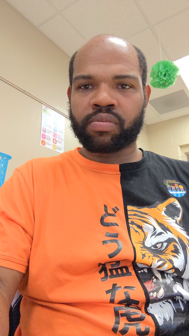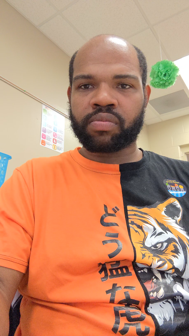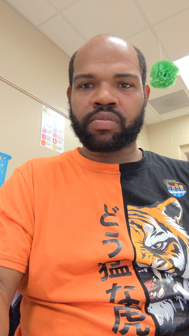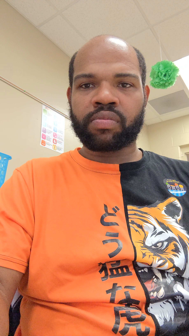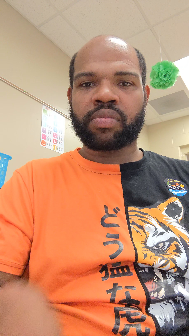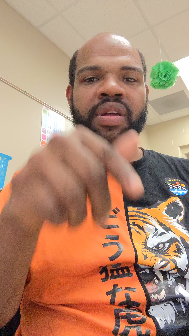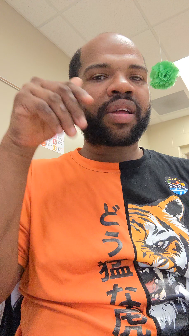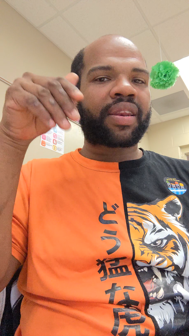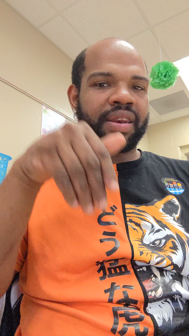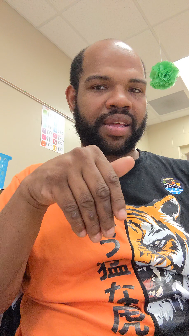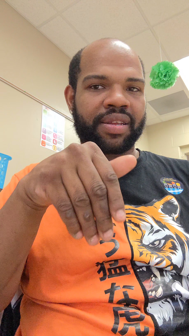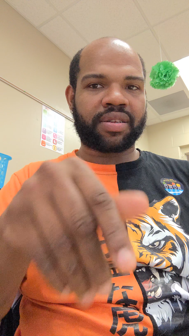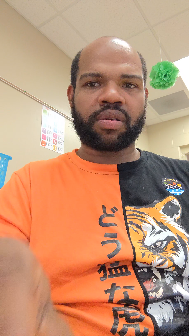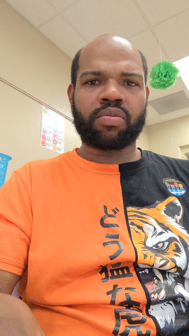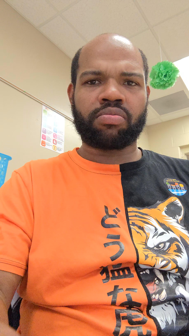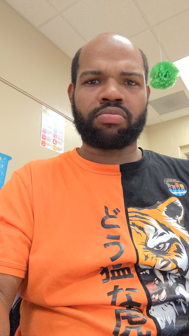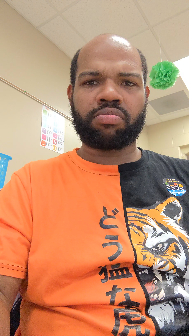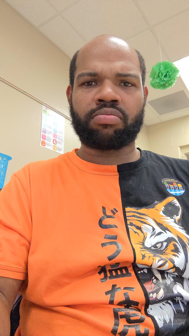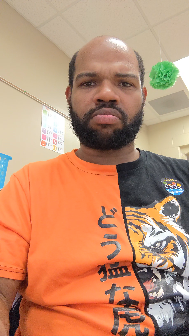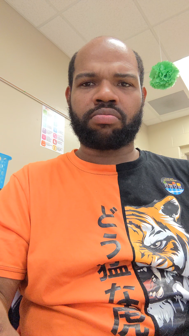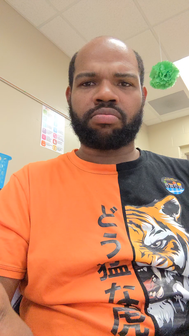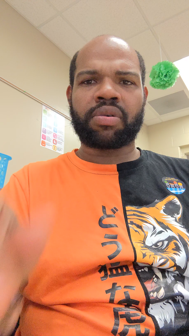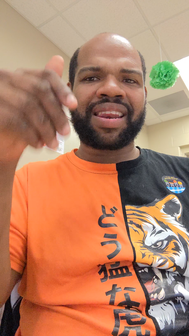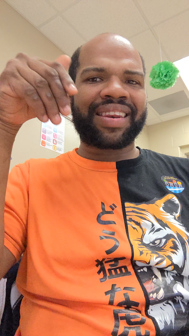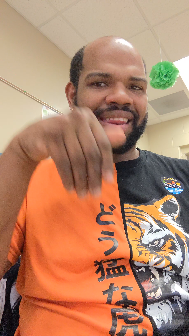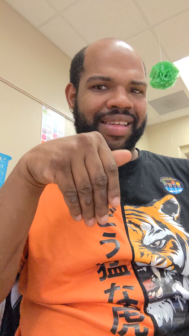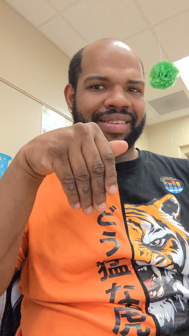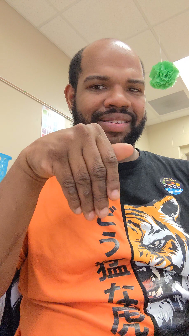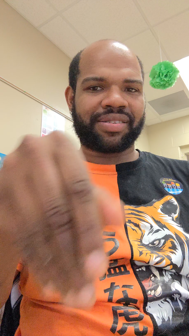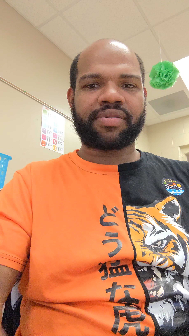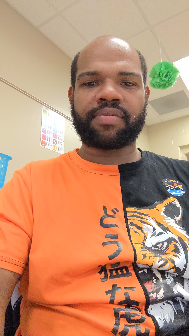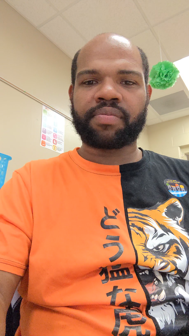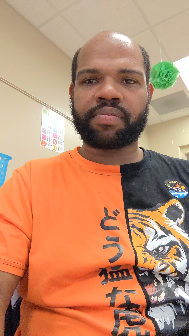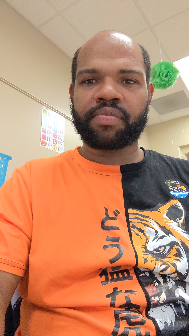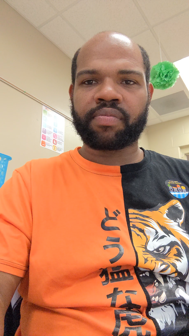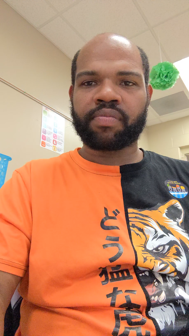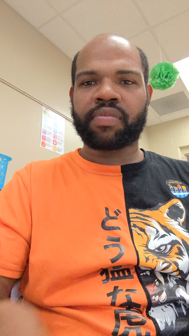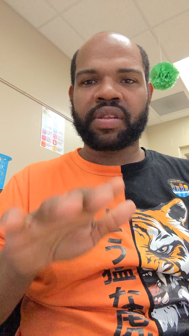night night